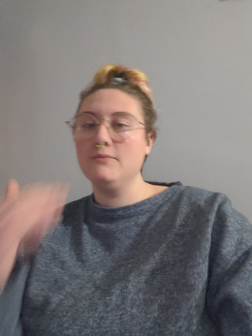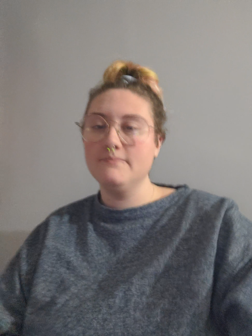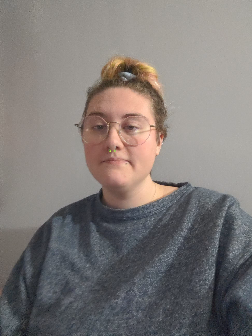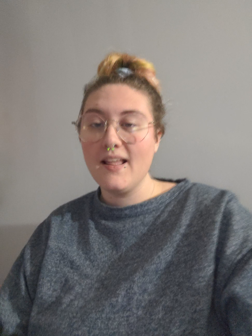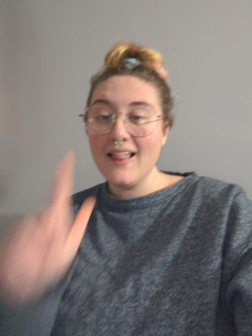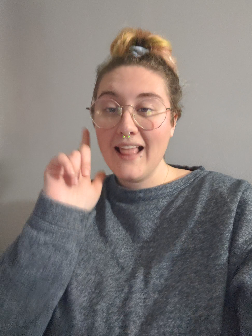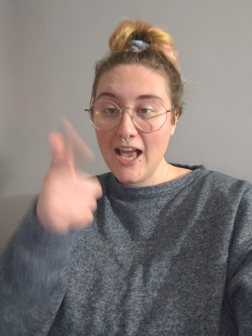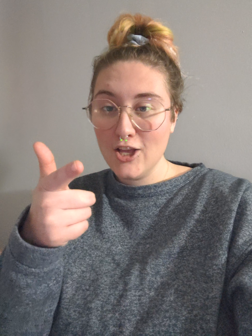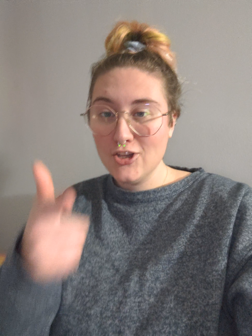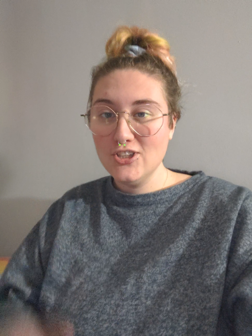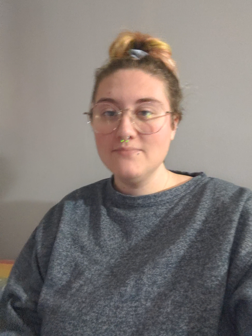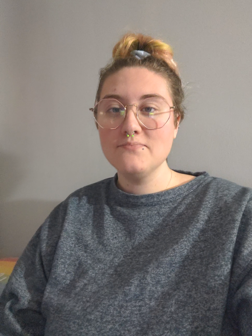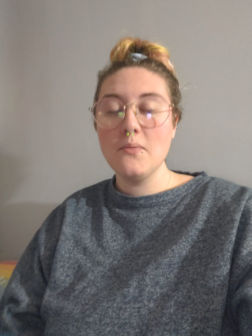later